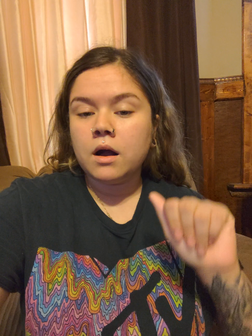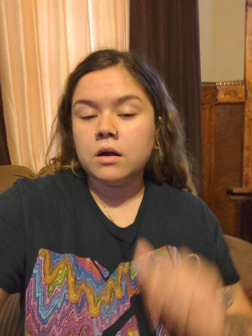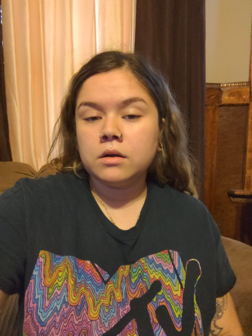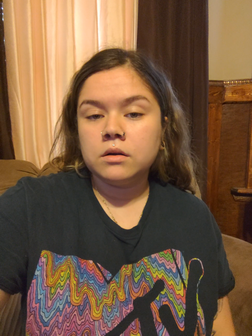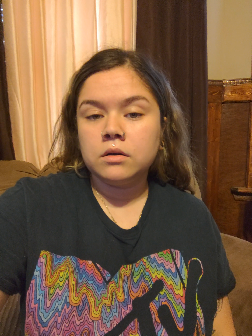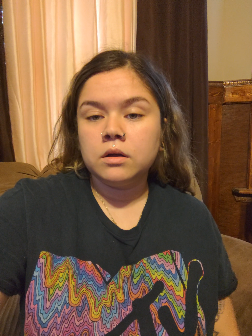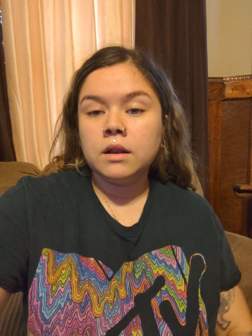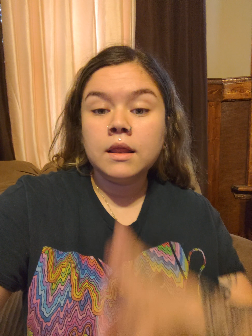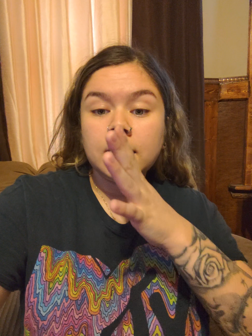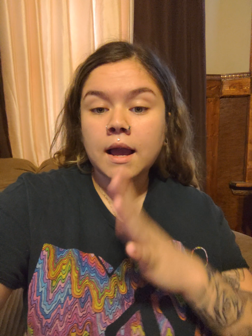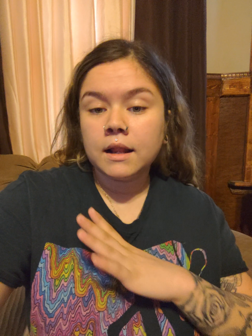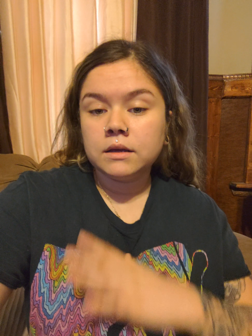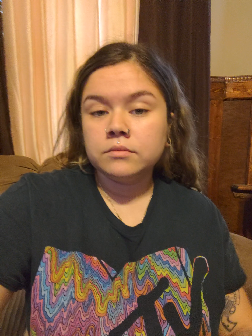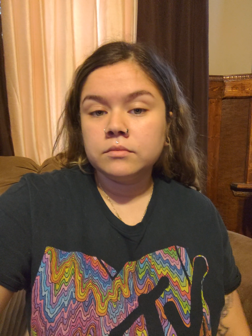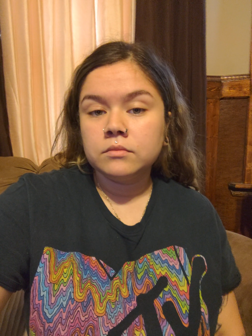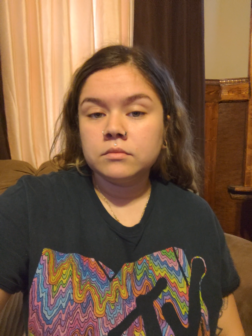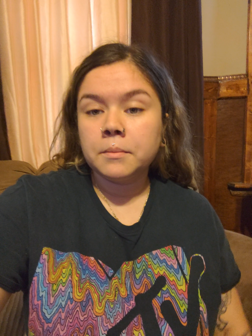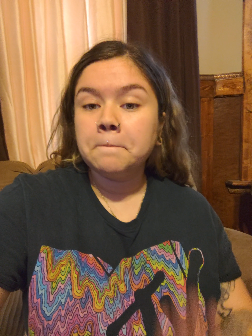lady